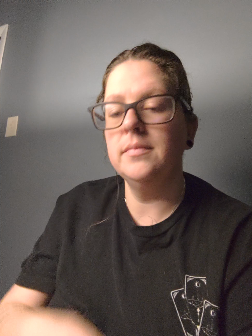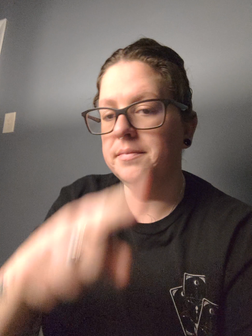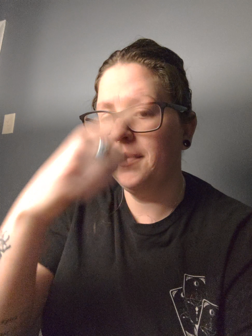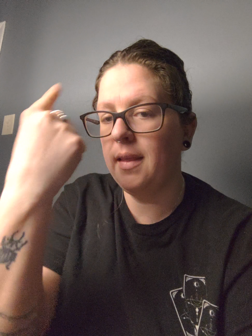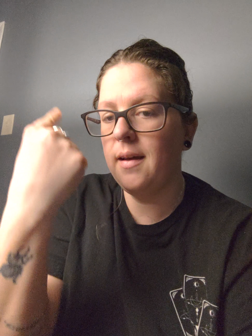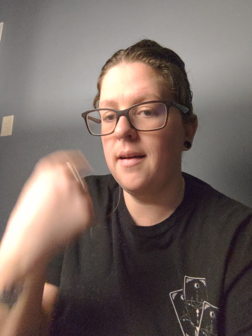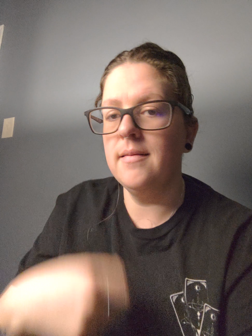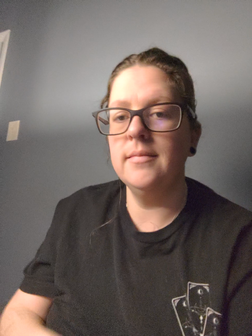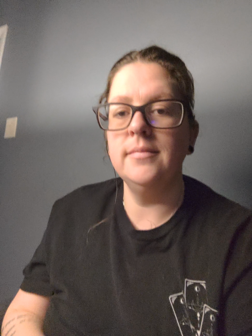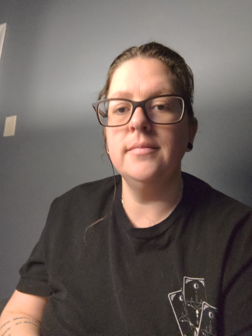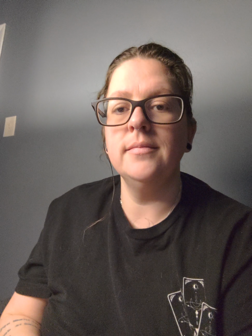black